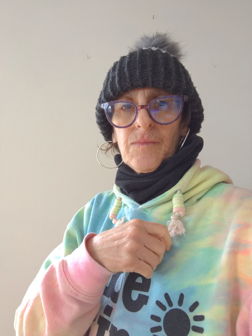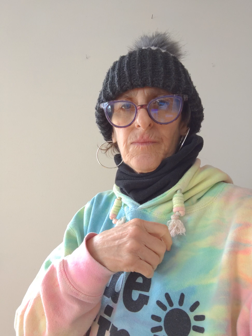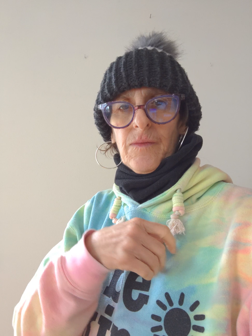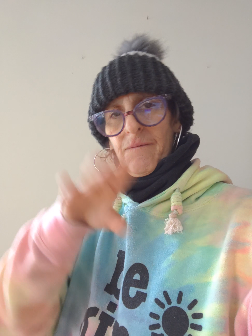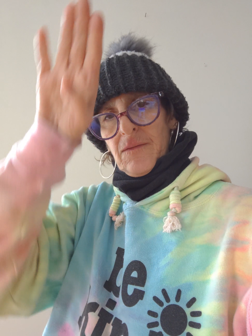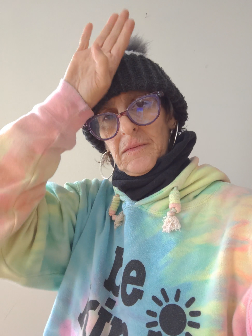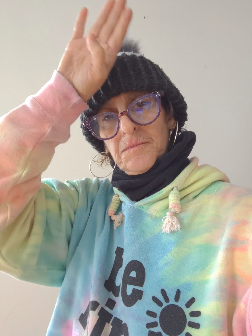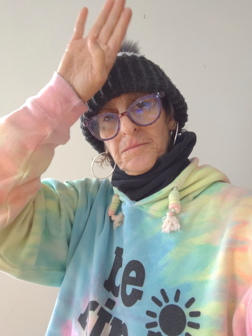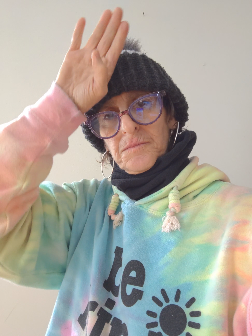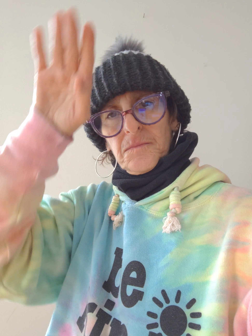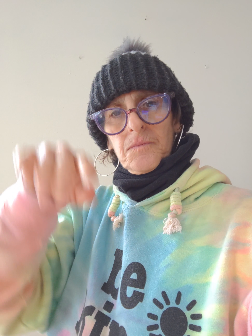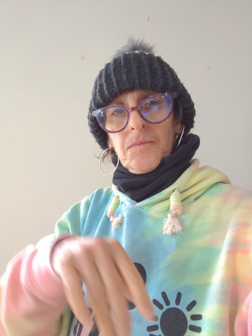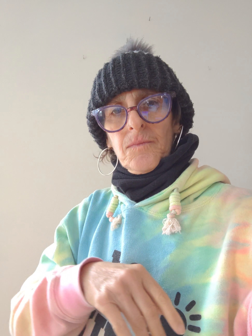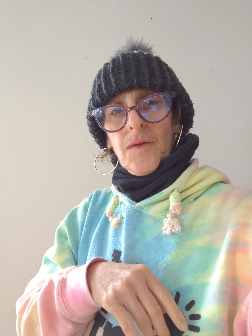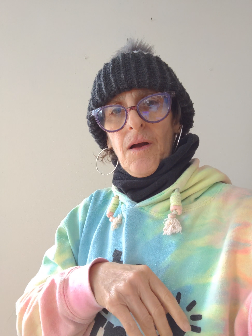fireman